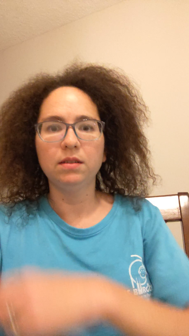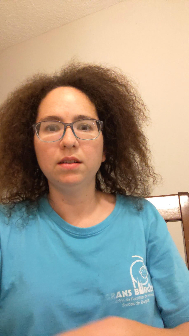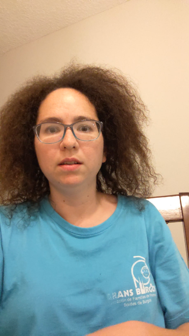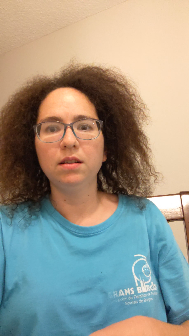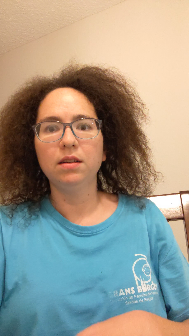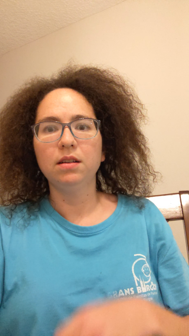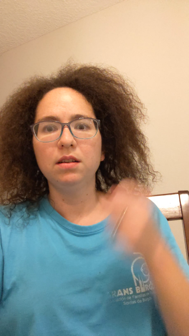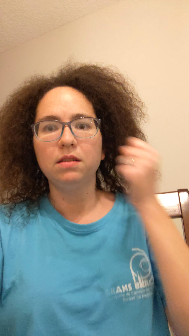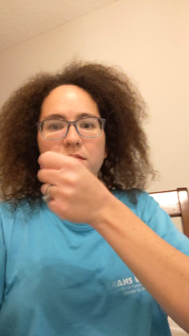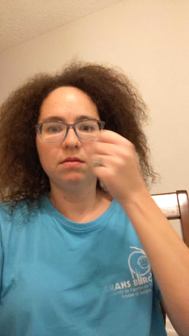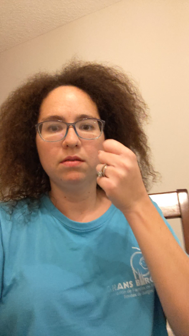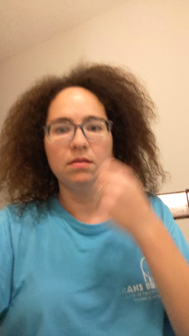hit